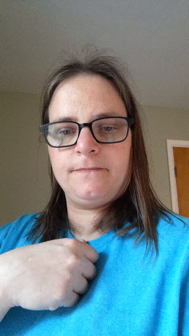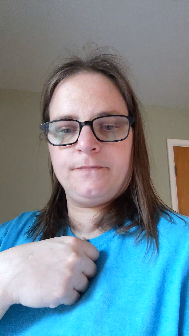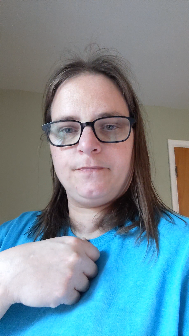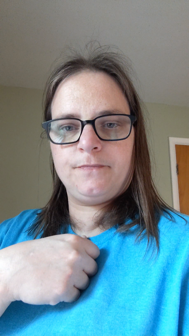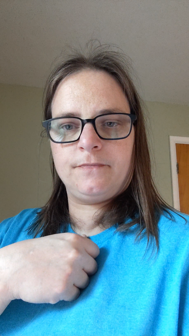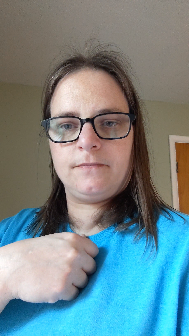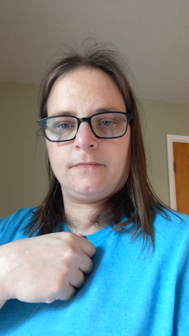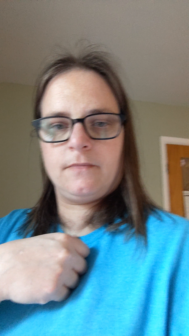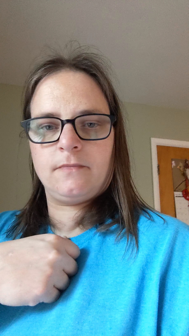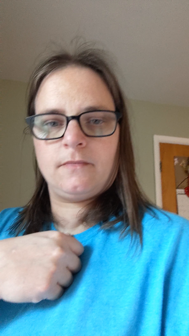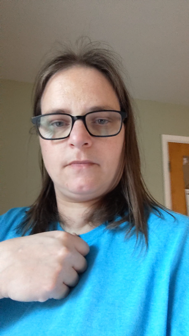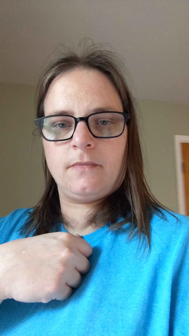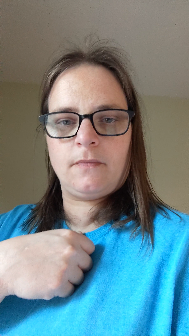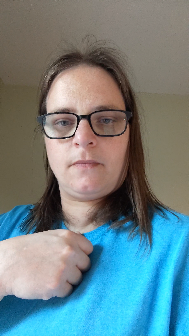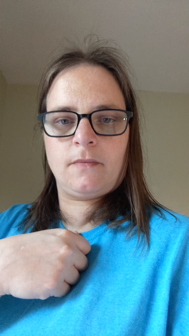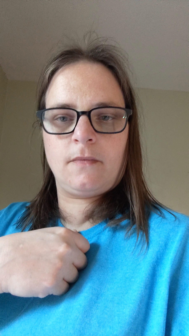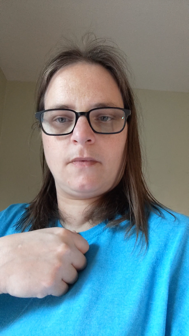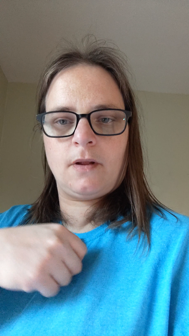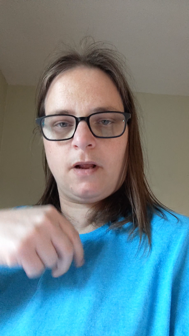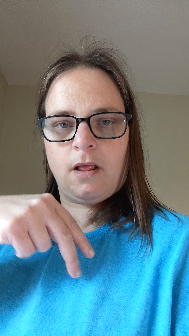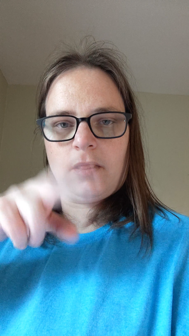lick